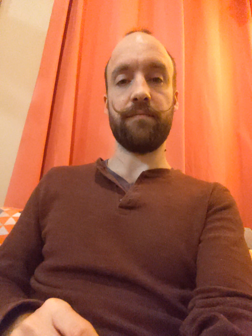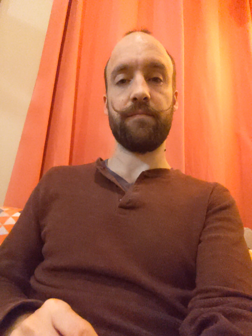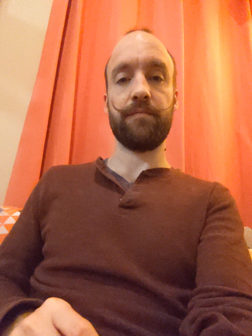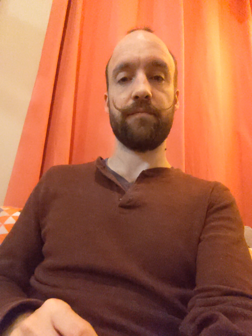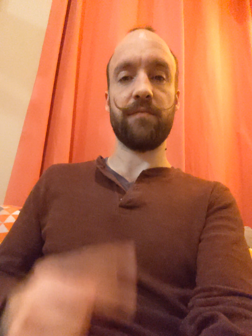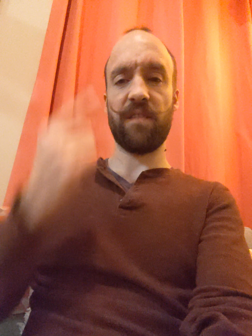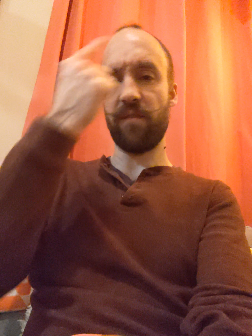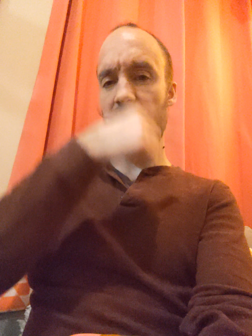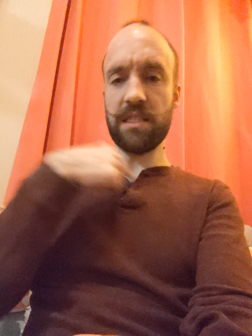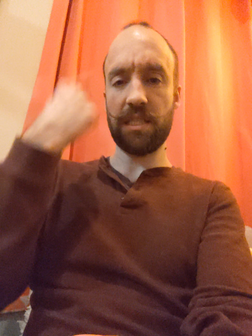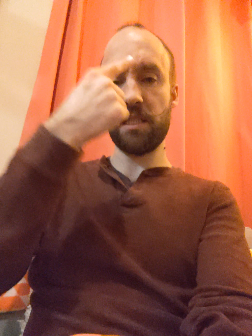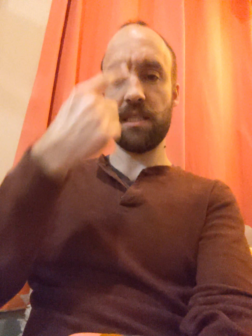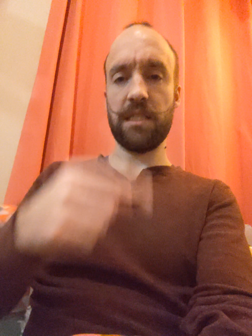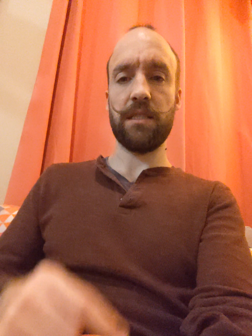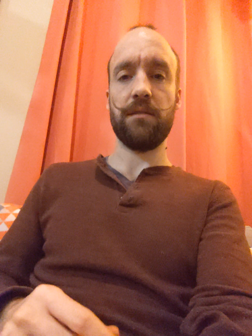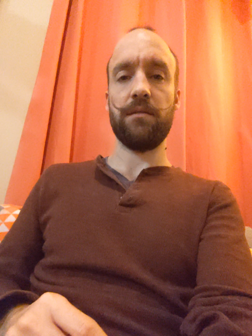face